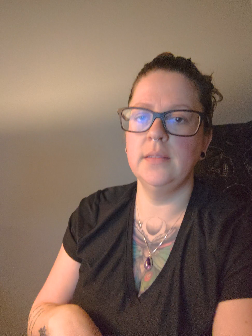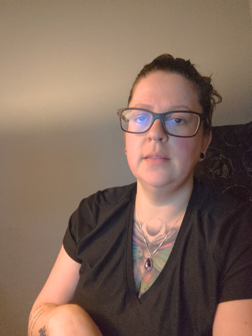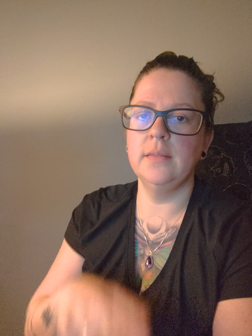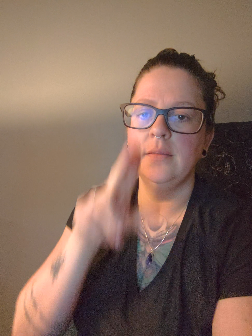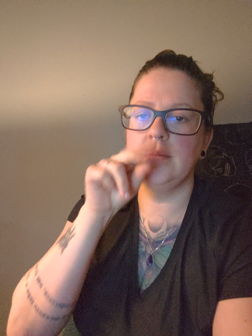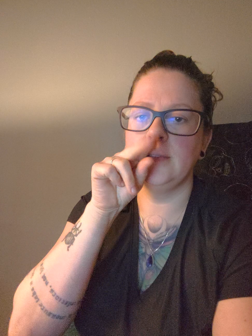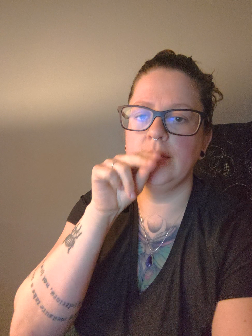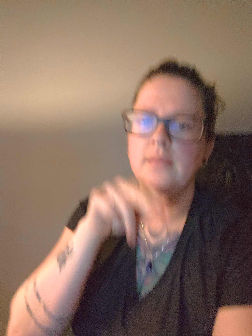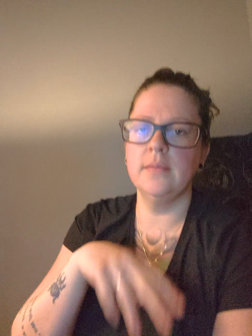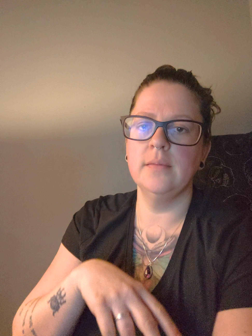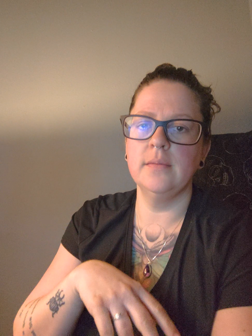duck